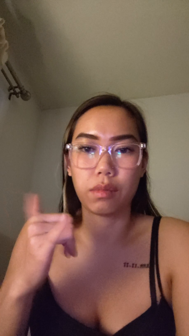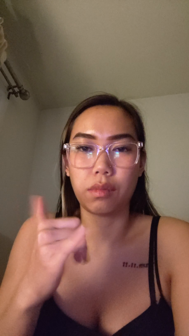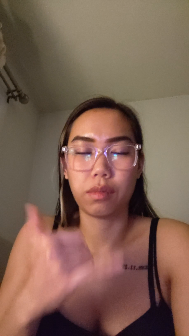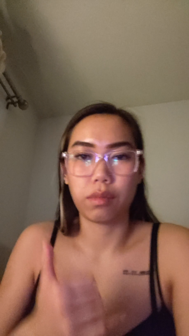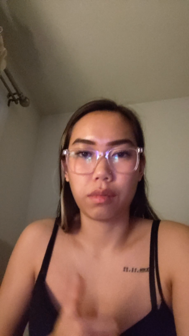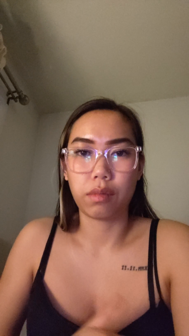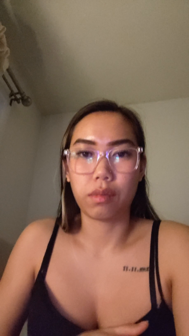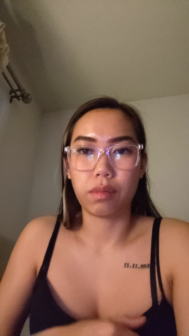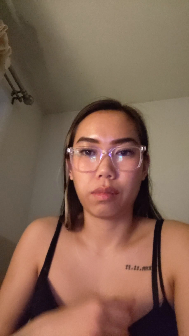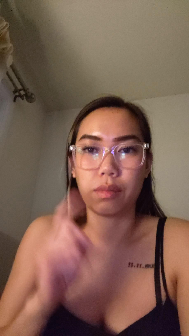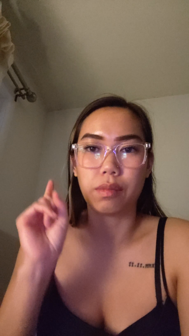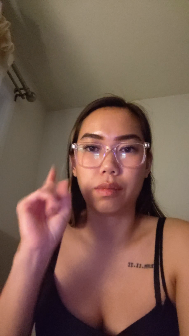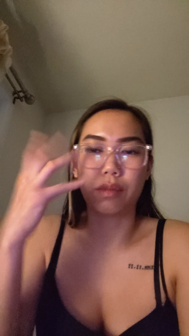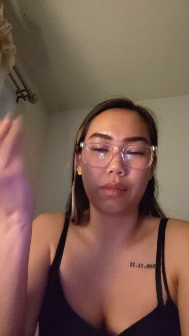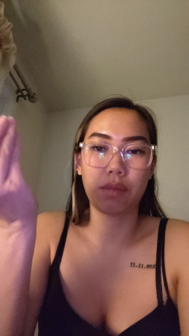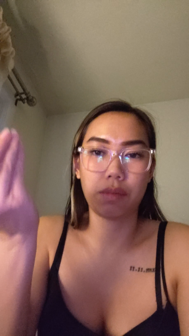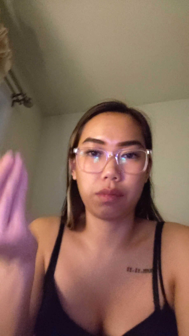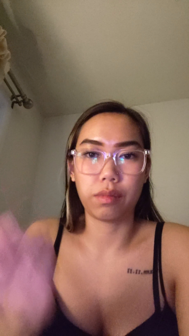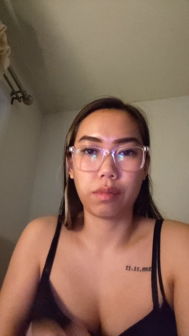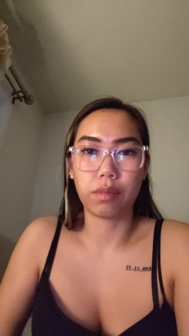going to